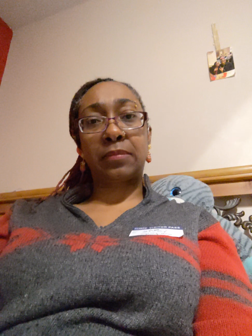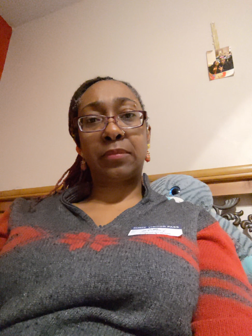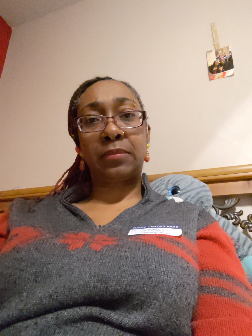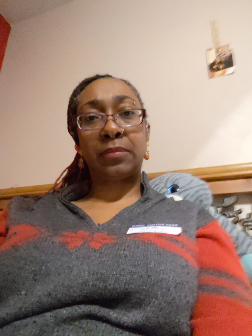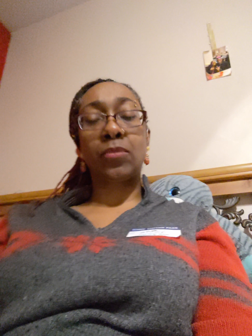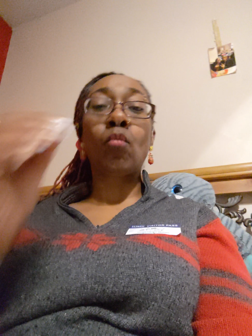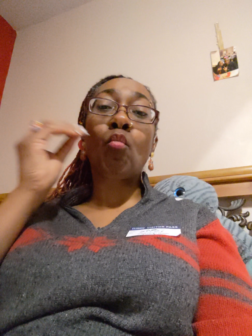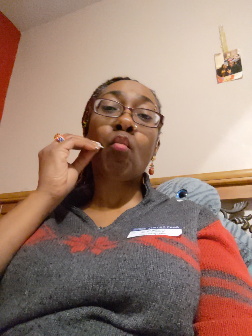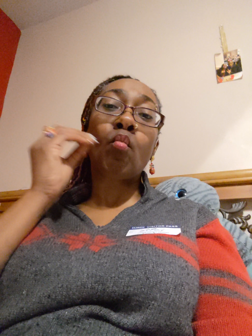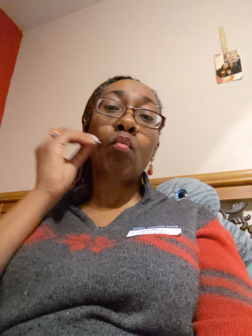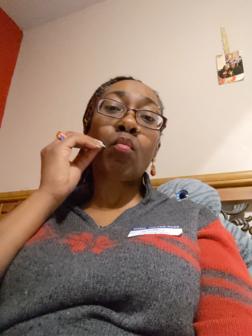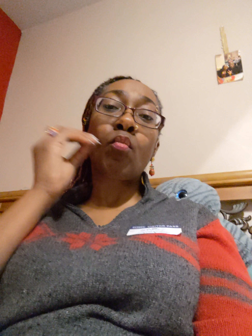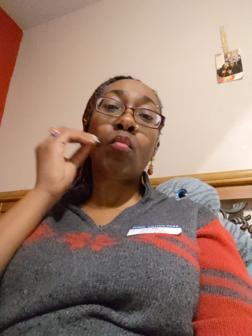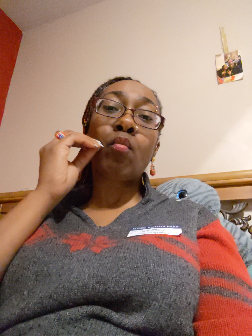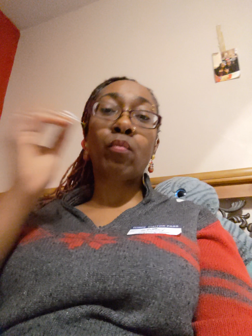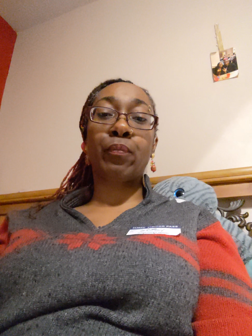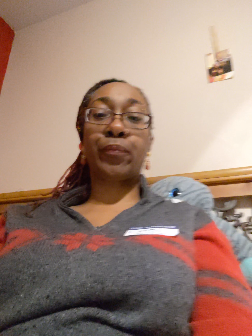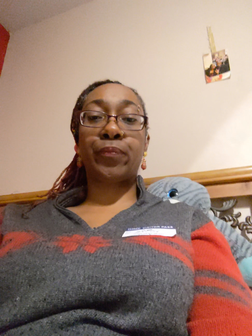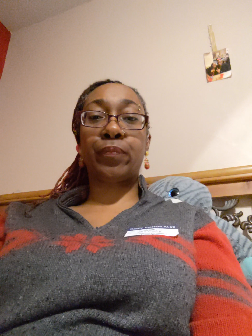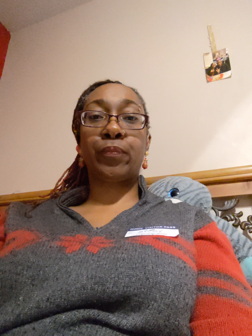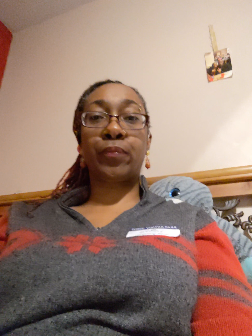home